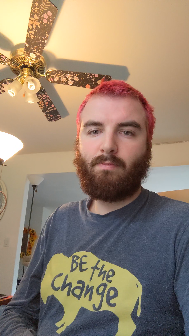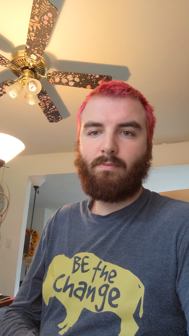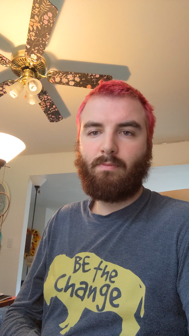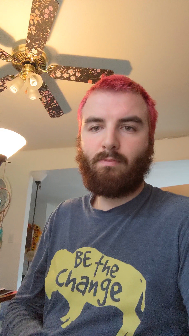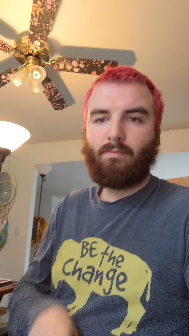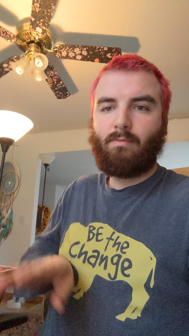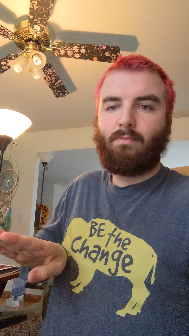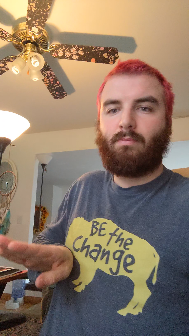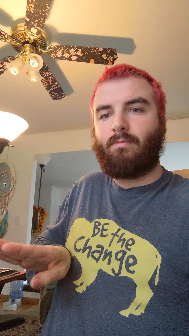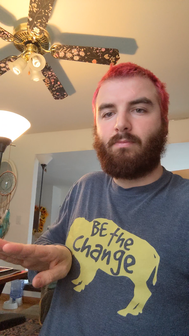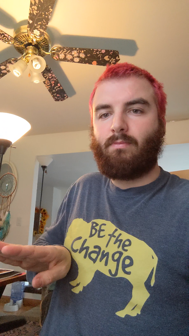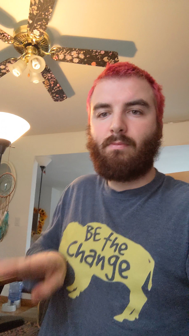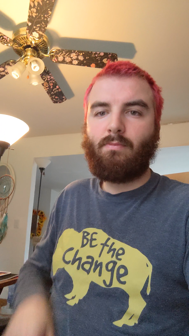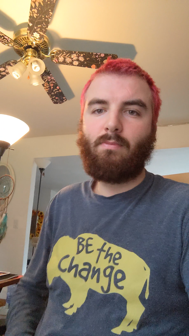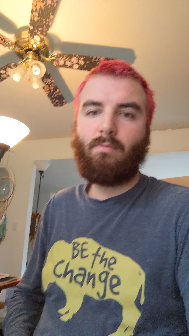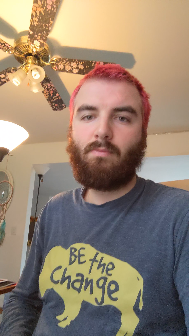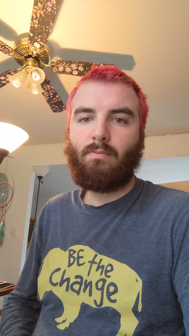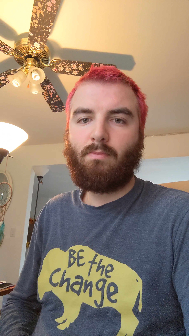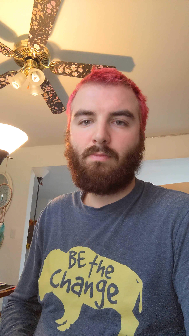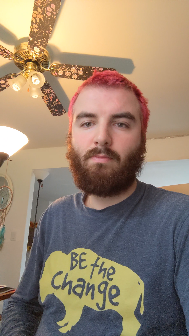penguin